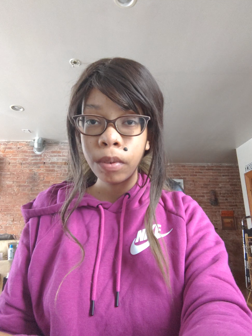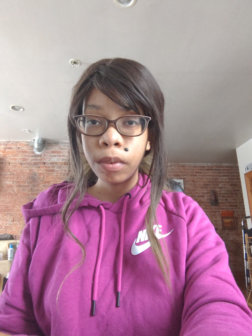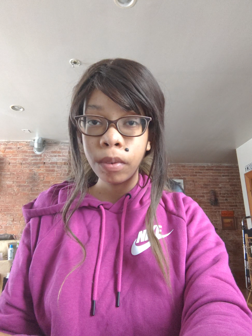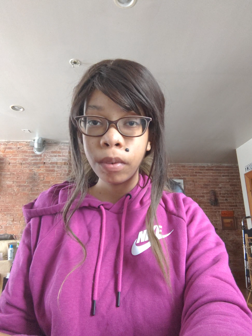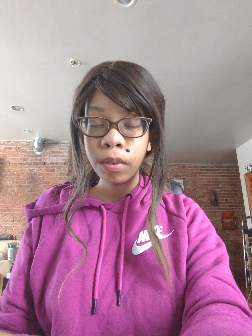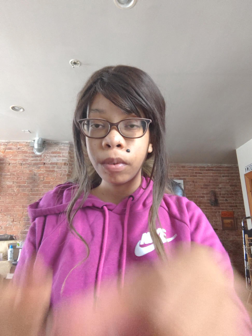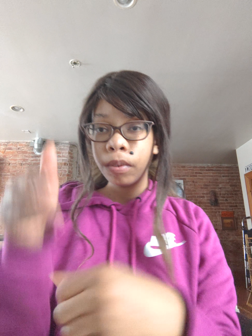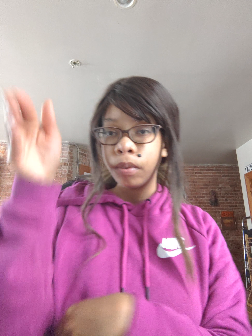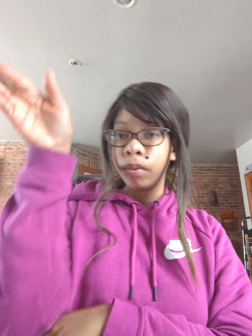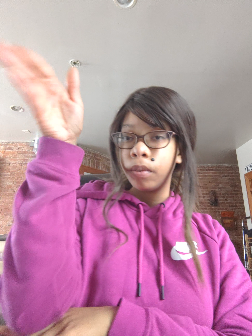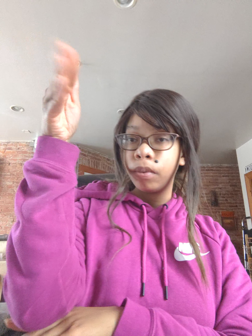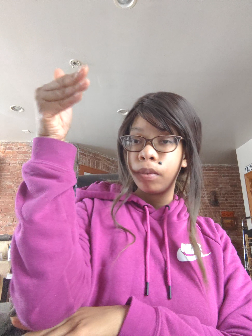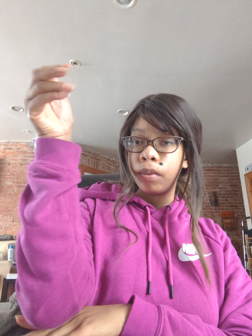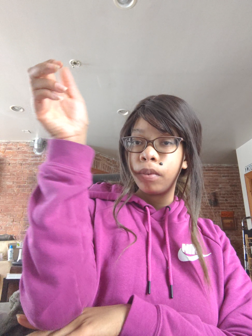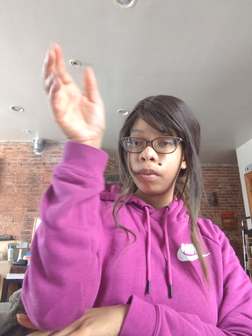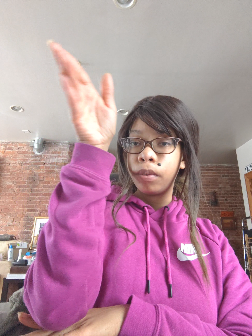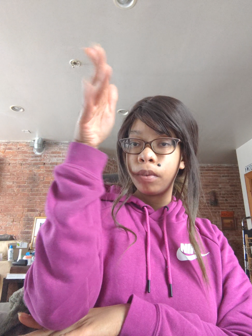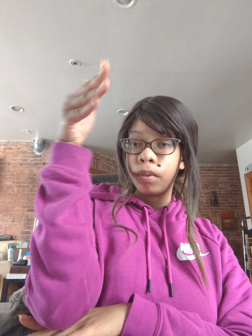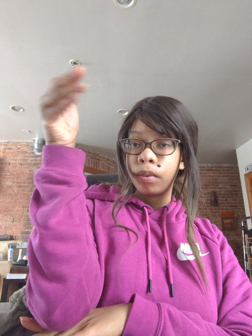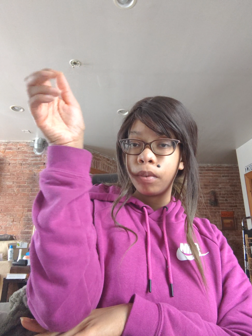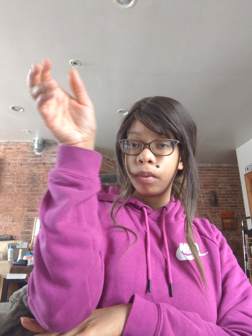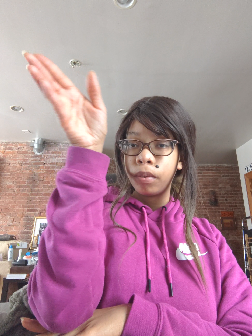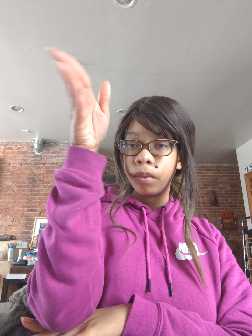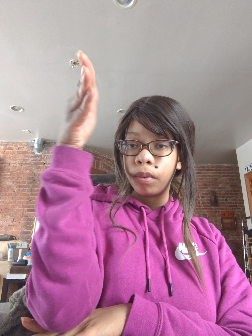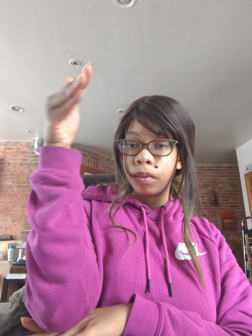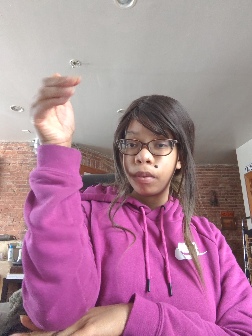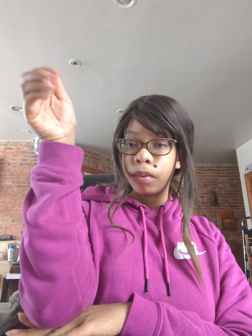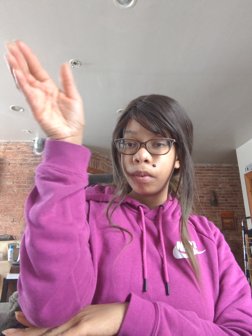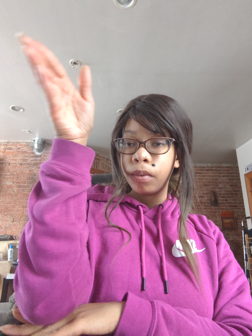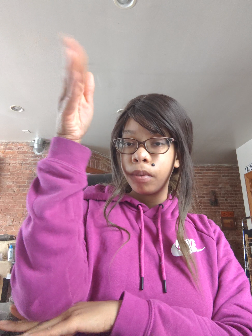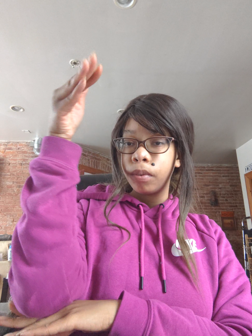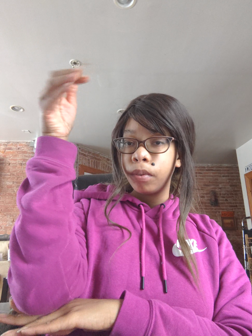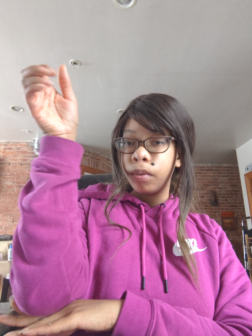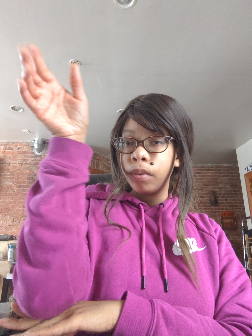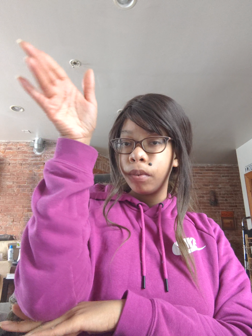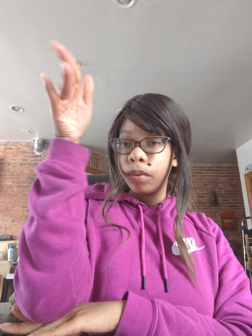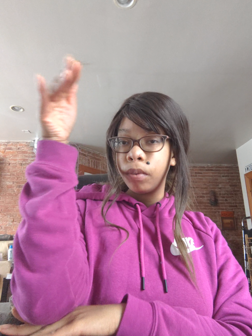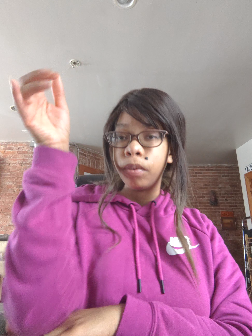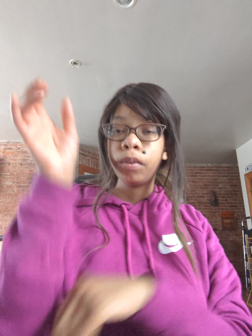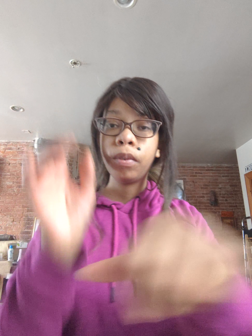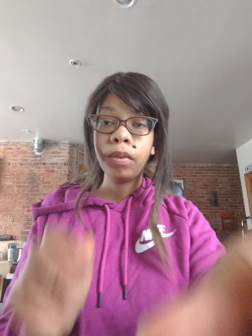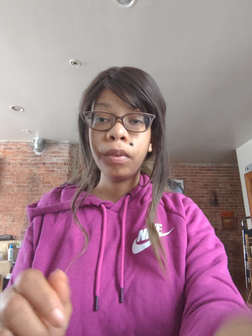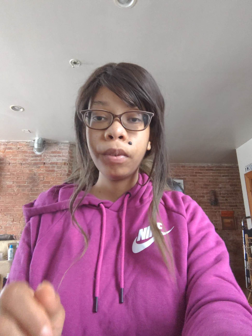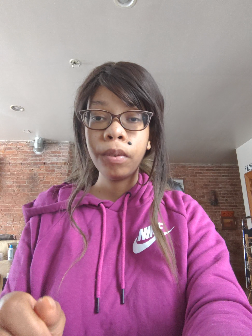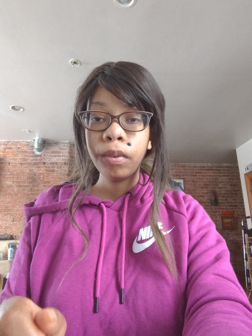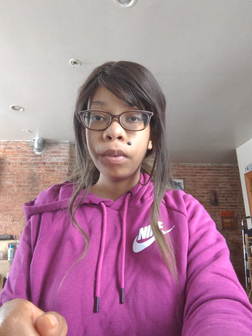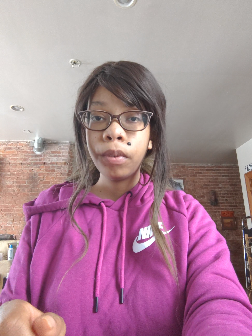flag